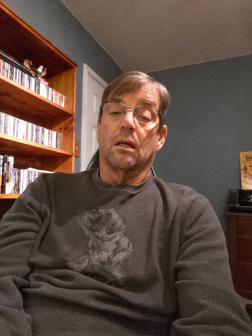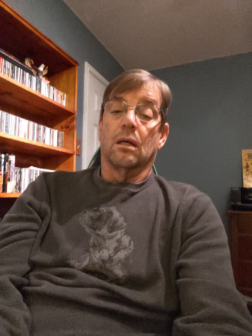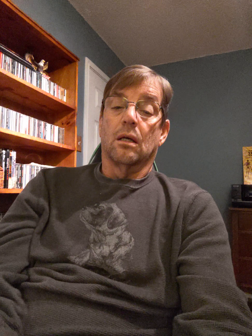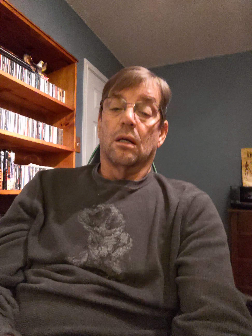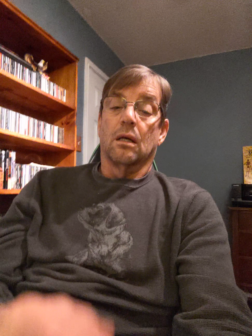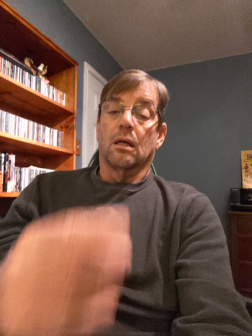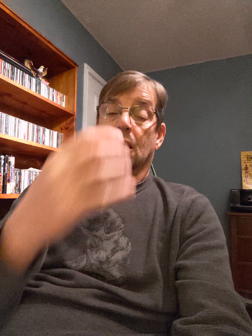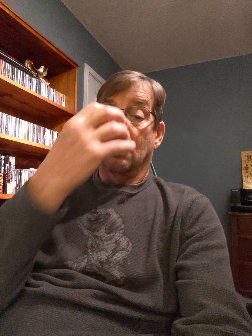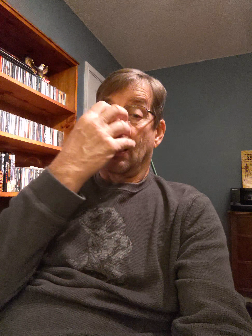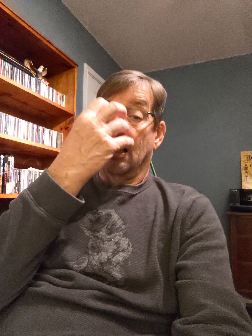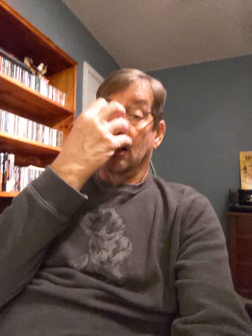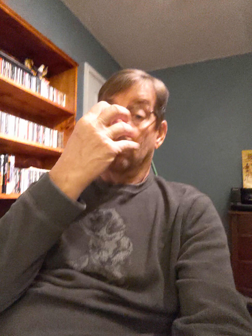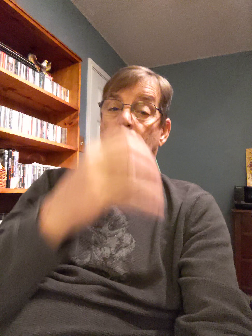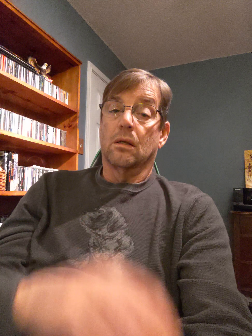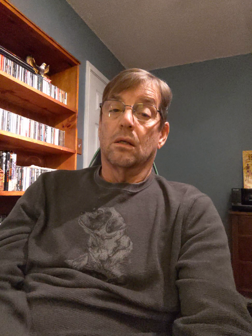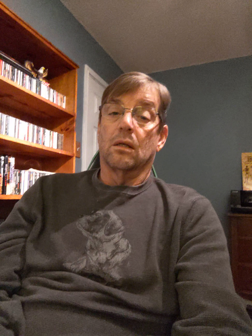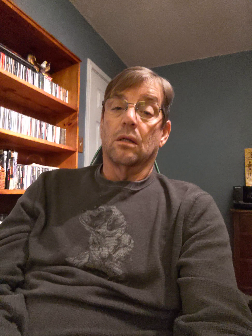clown